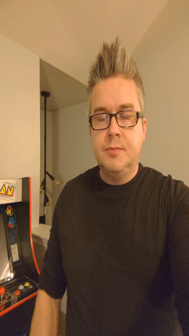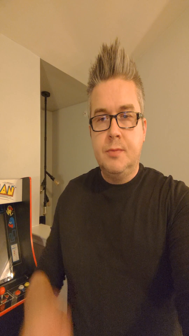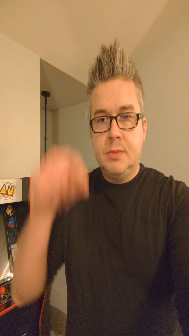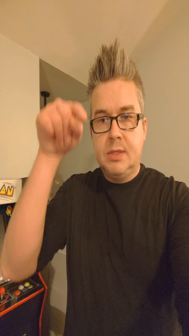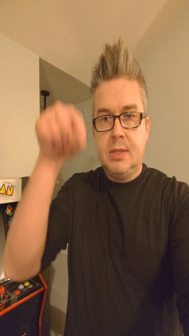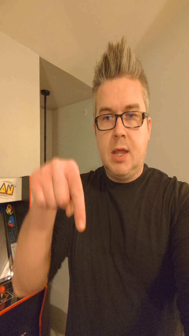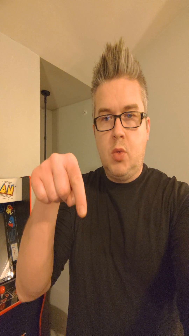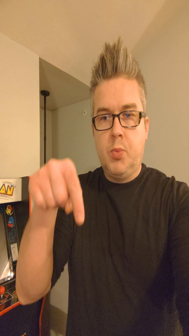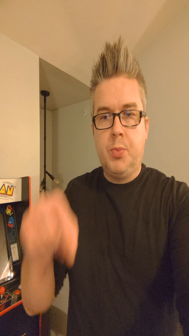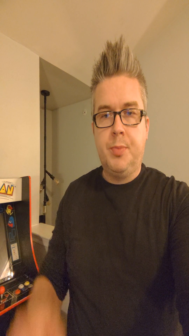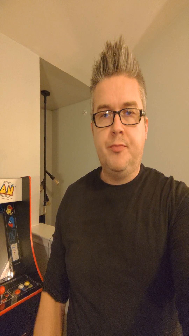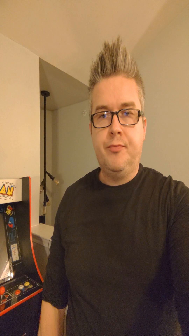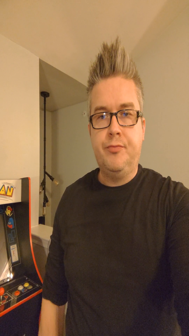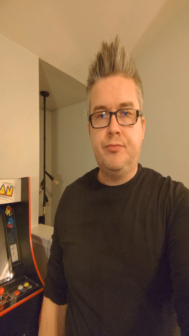down